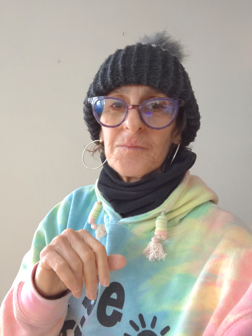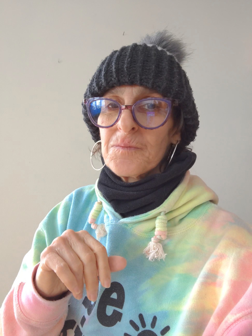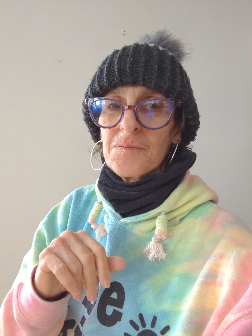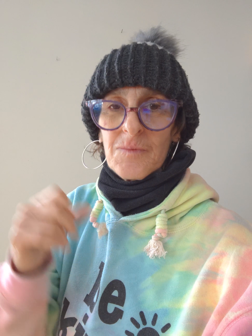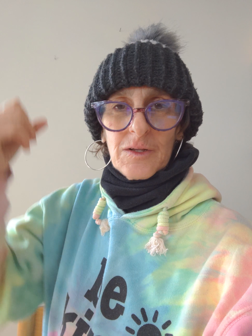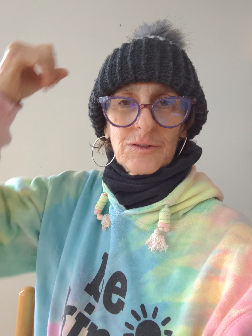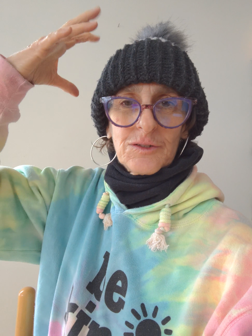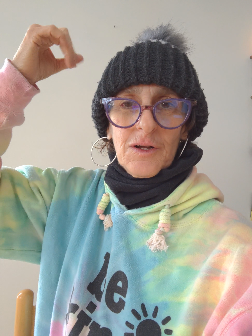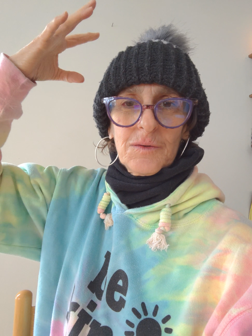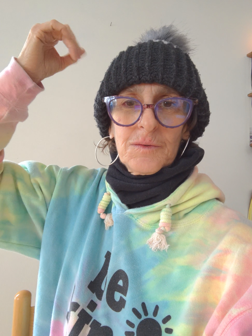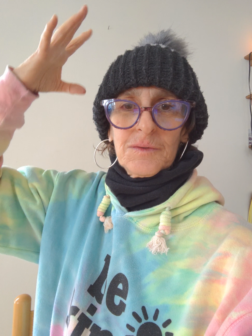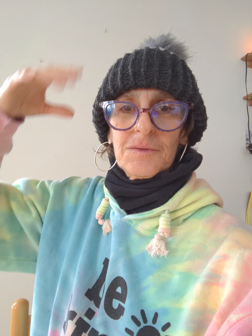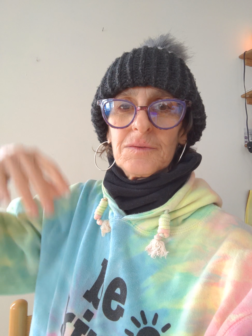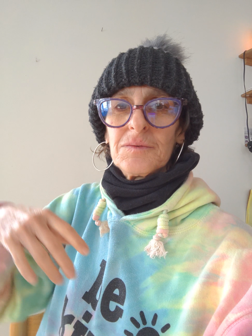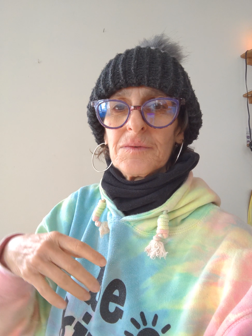shower